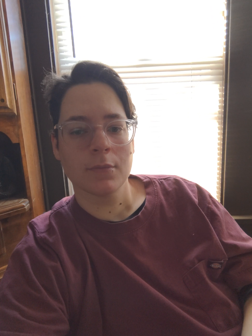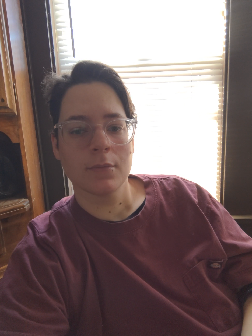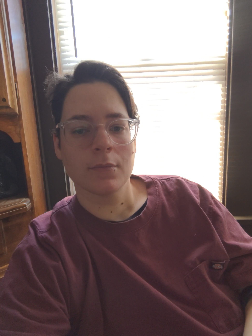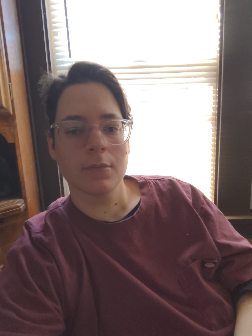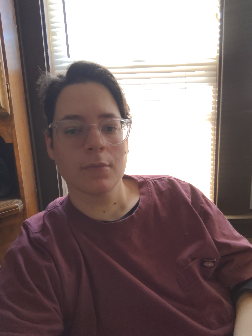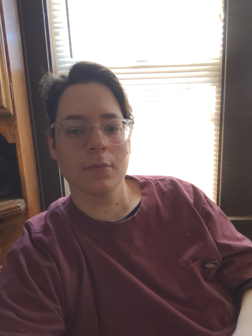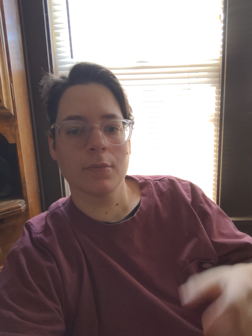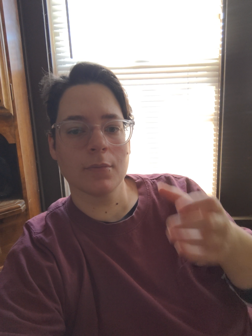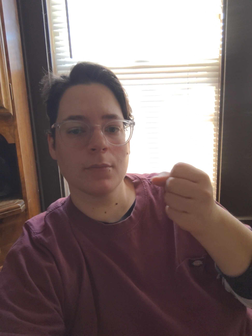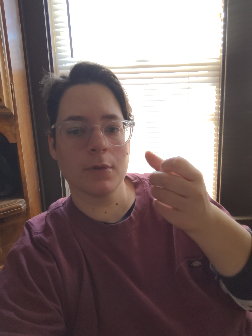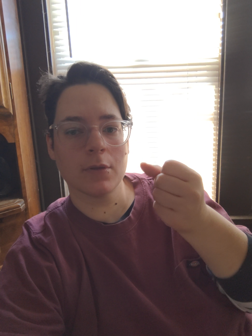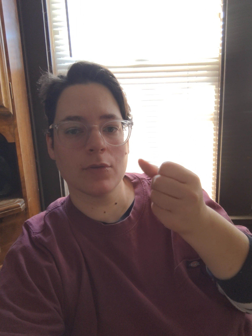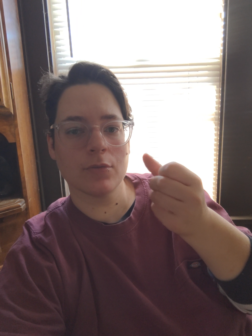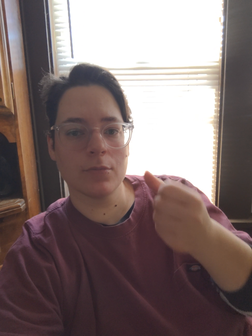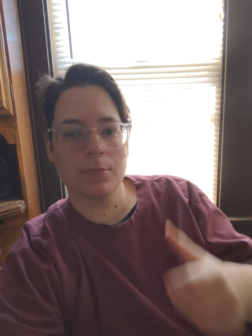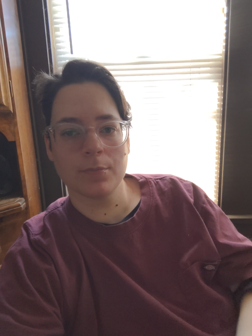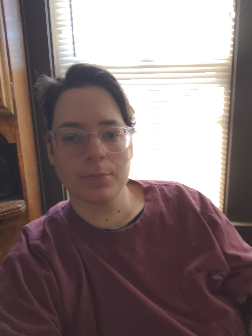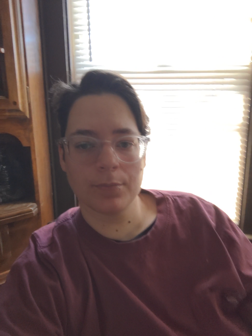milk